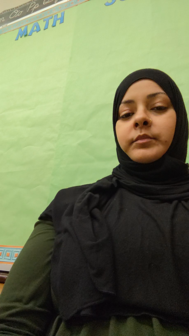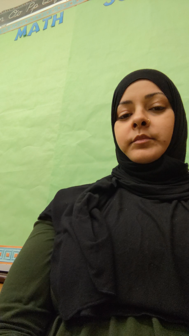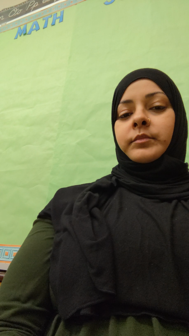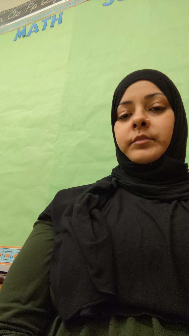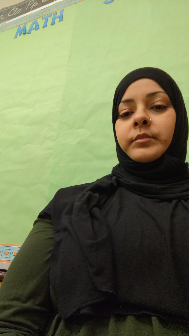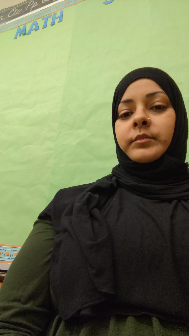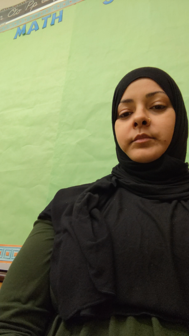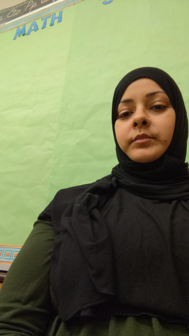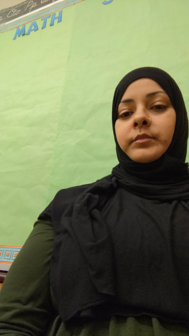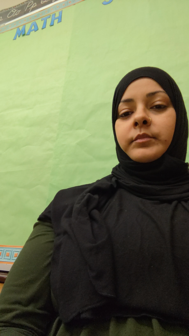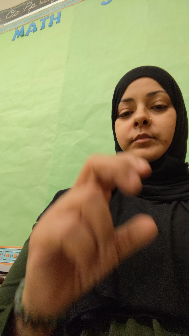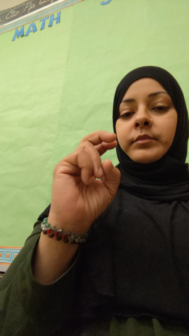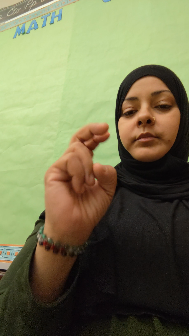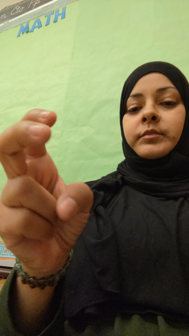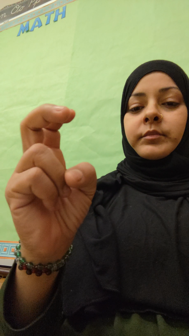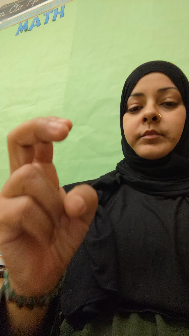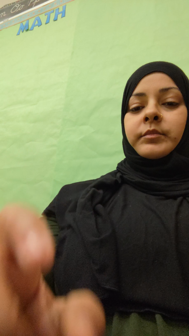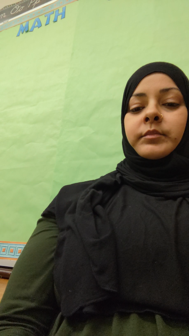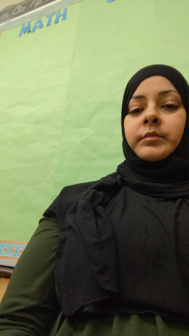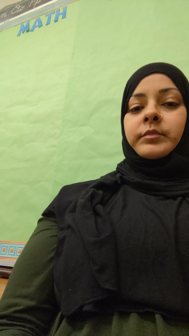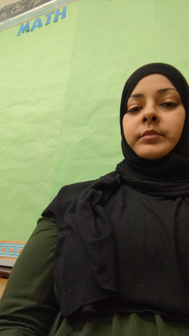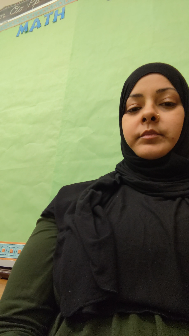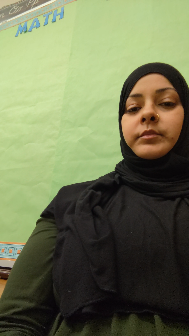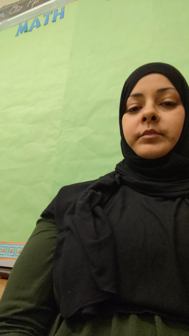hard